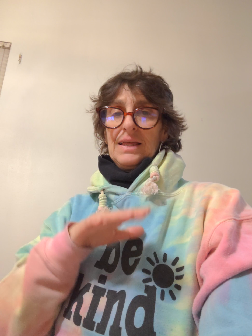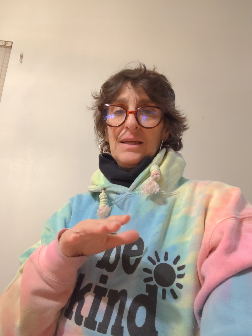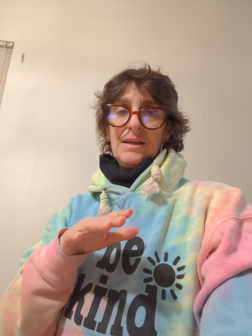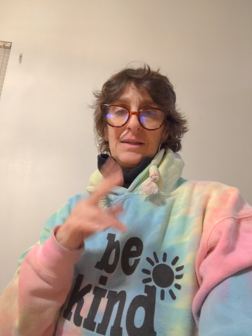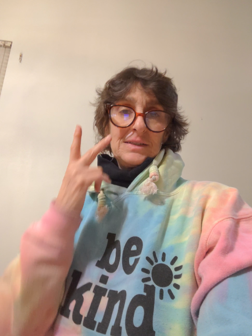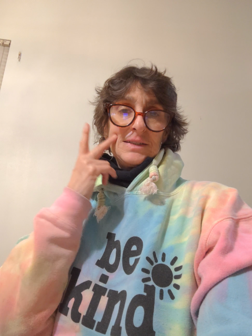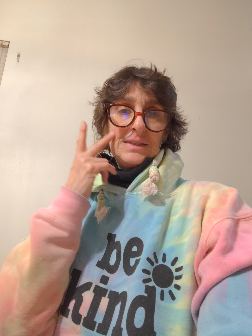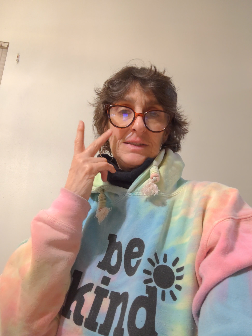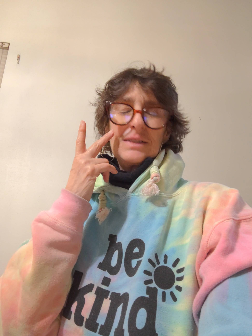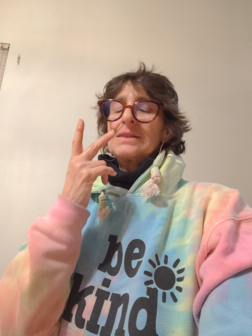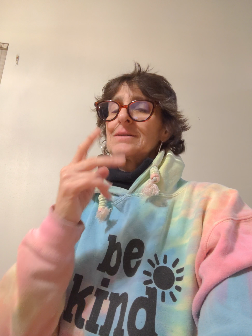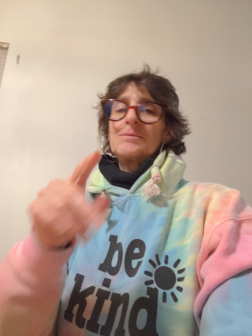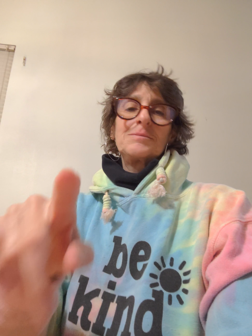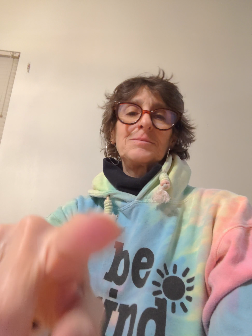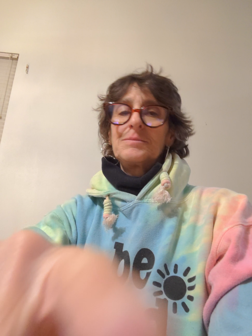see